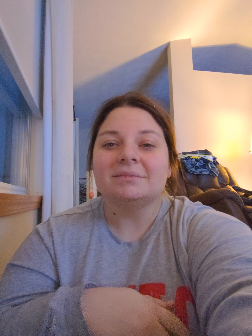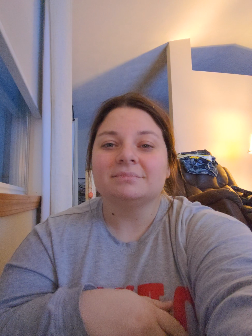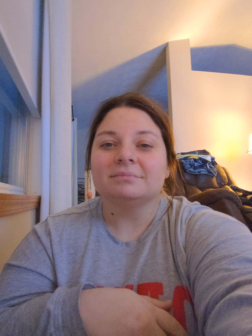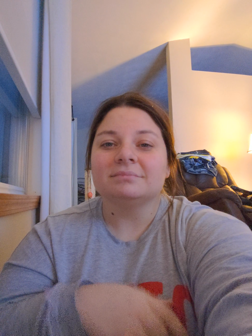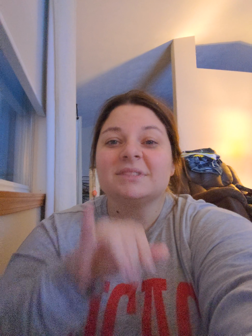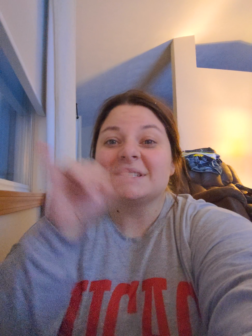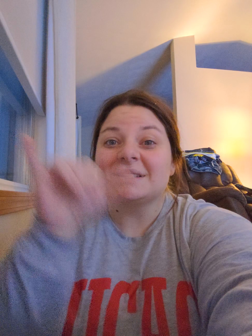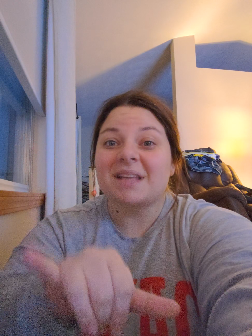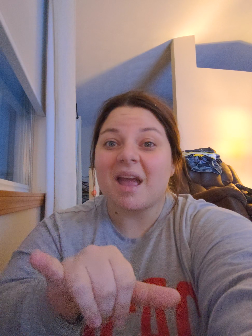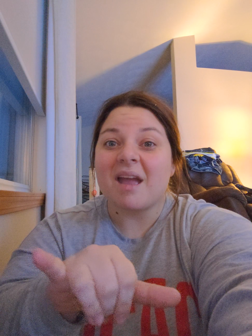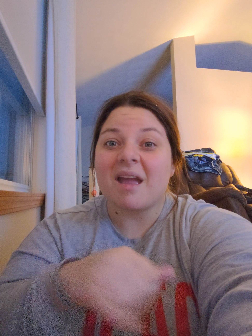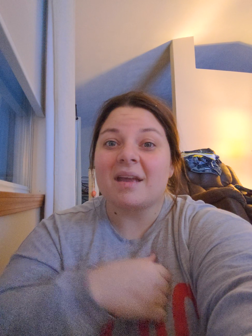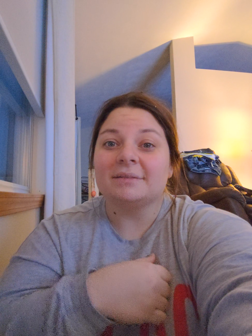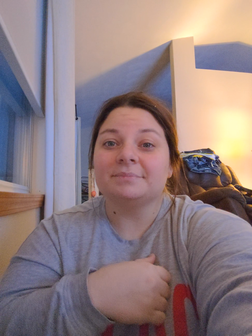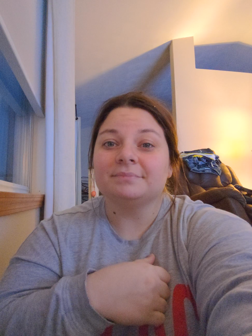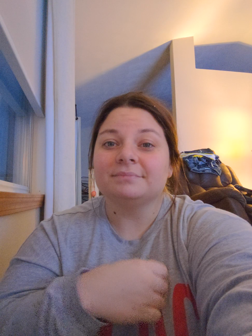stay